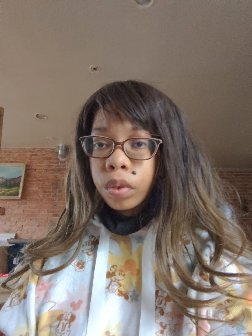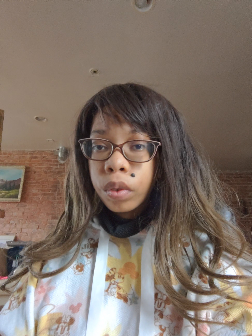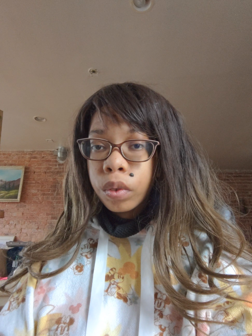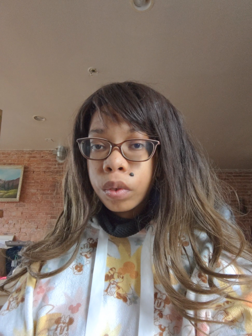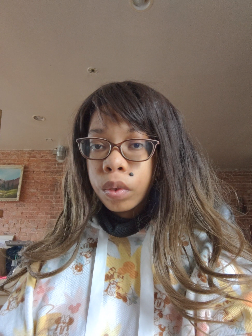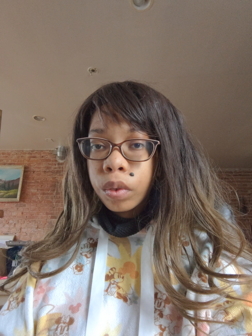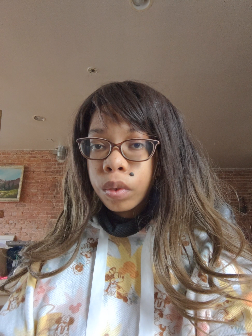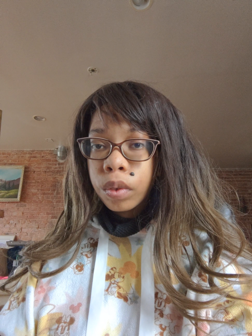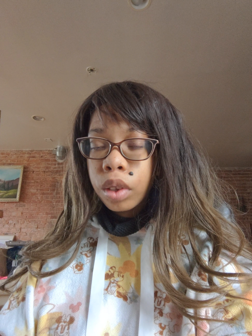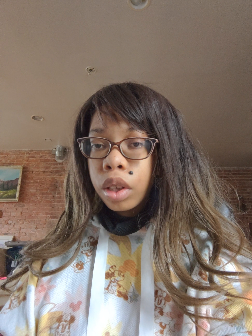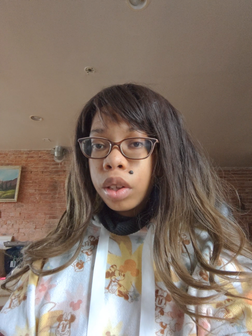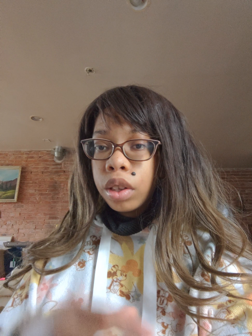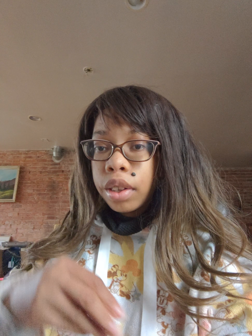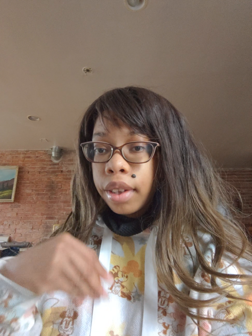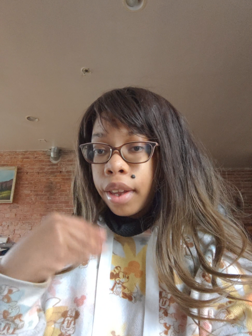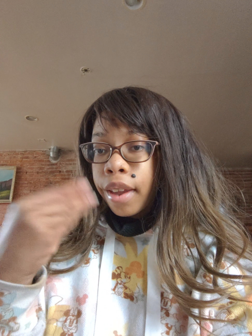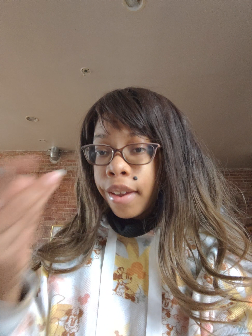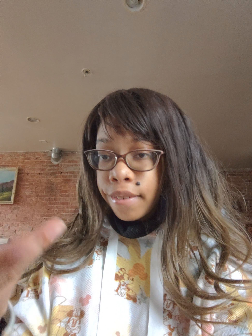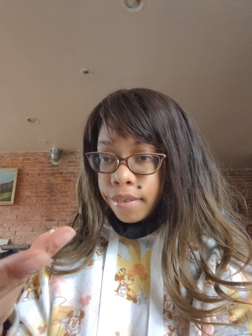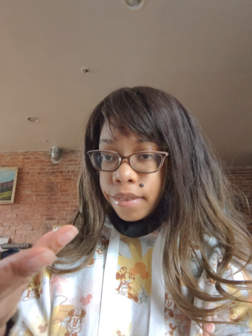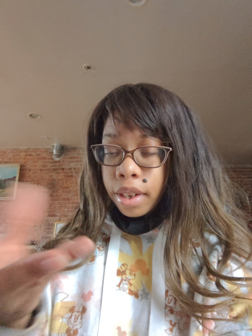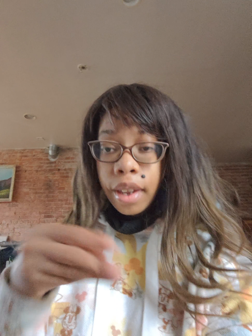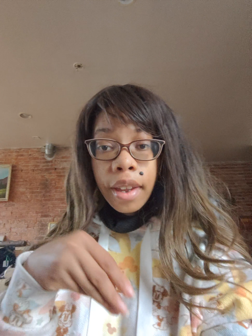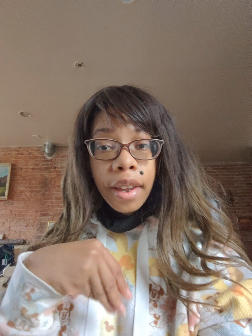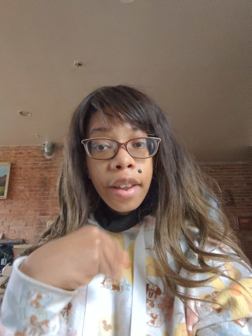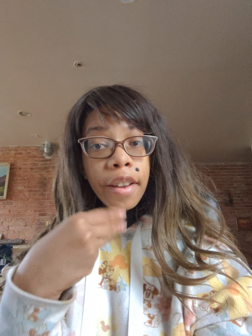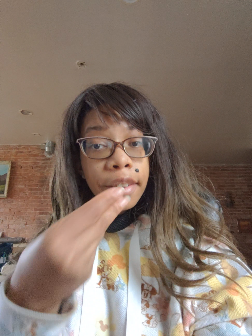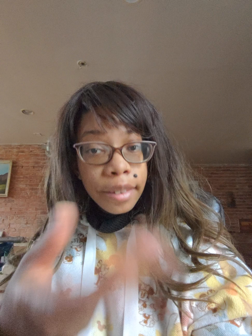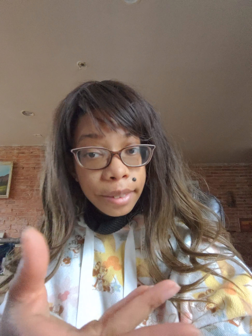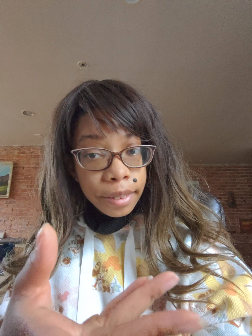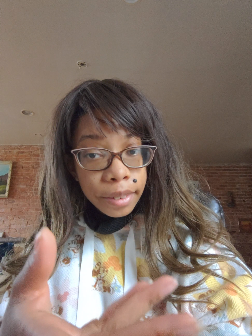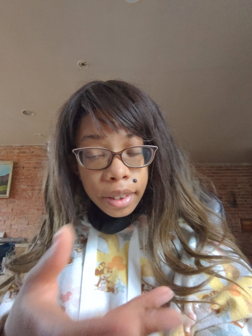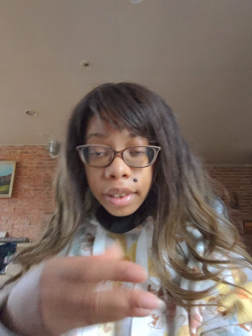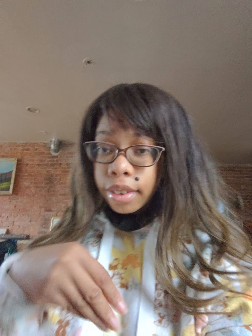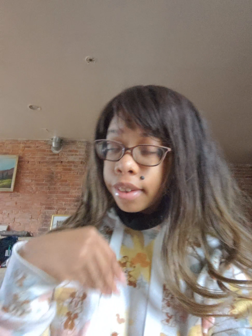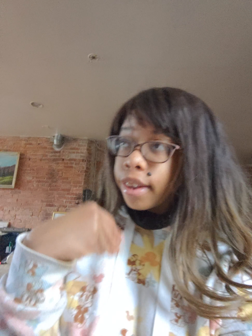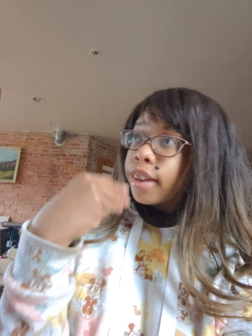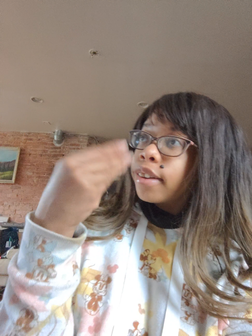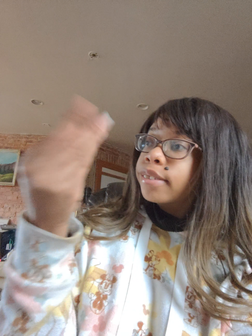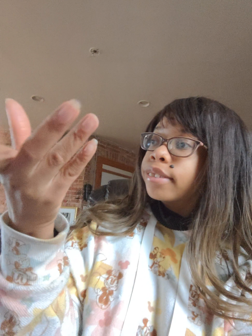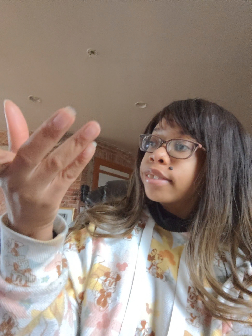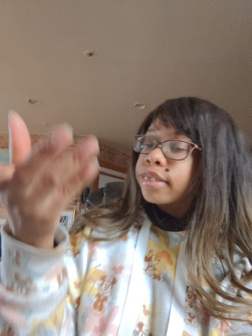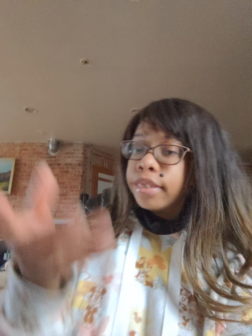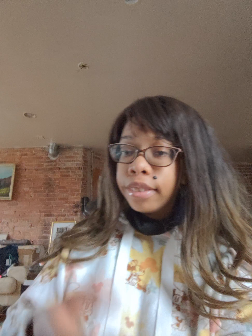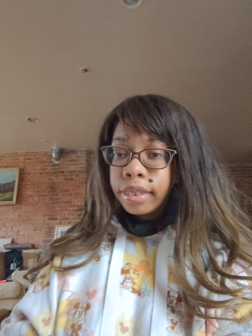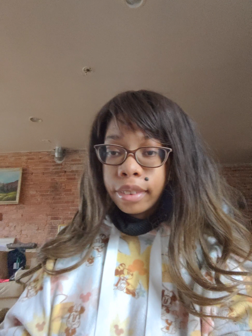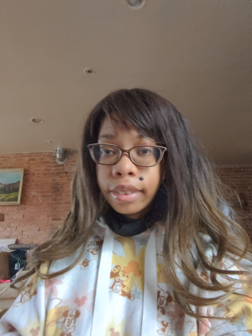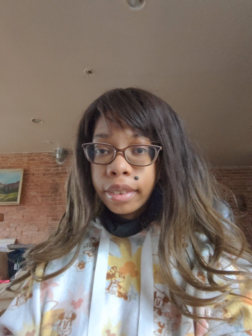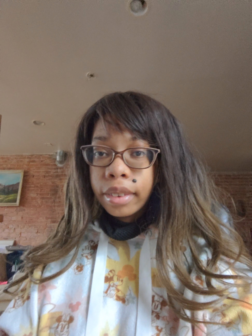give